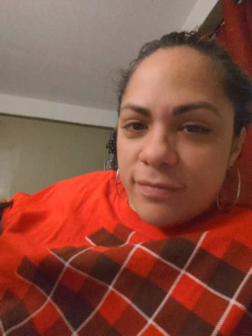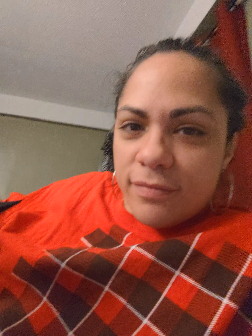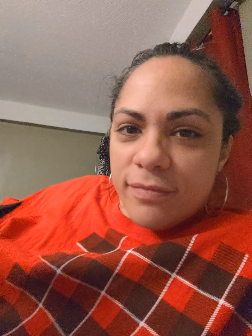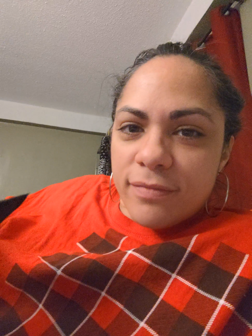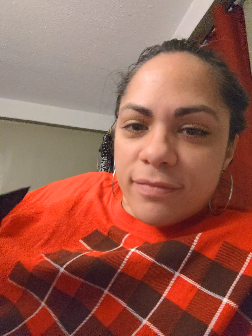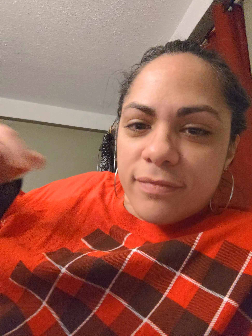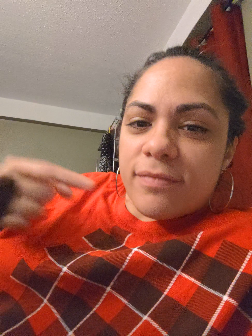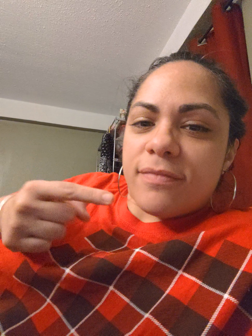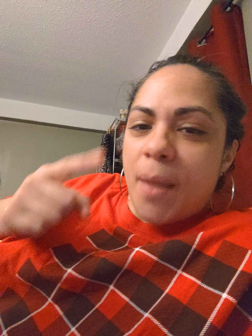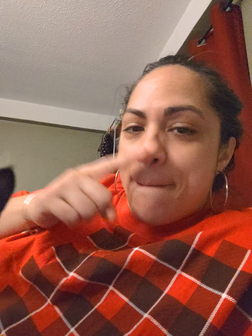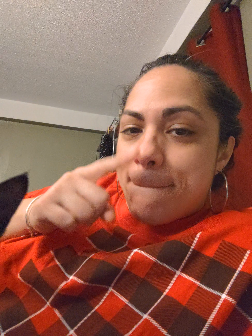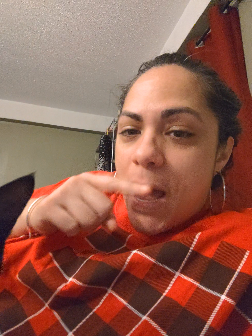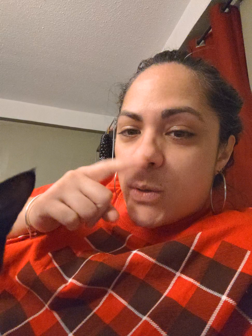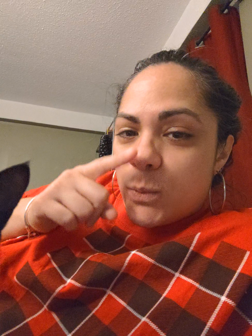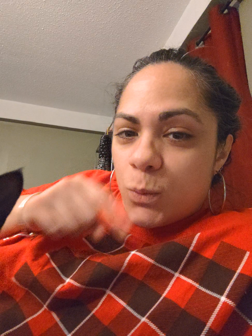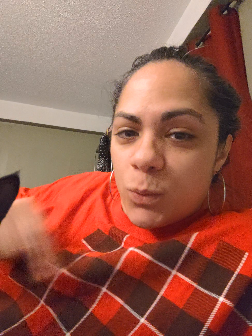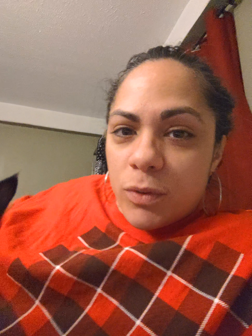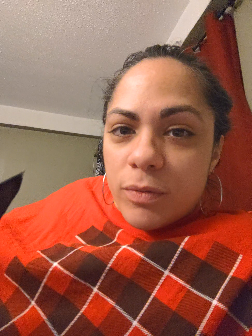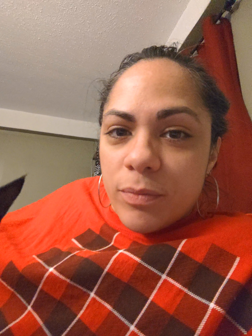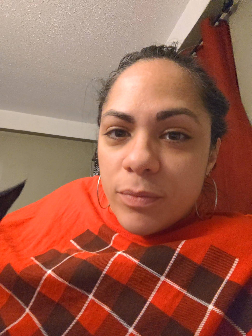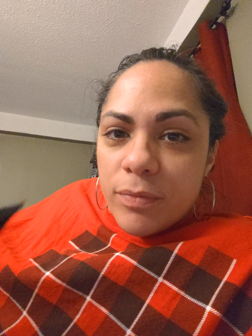mouse